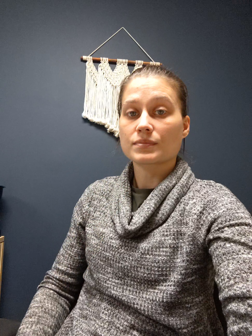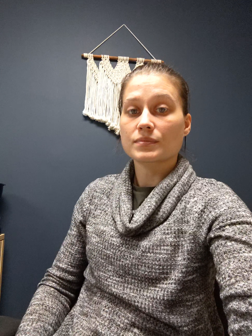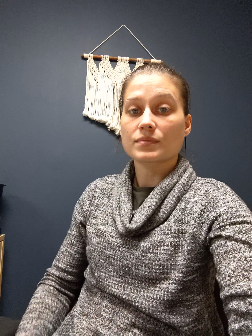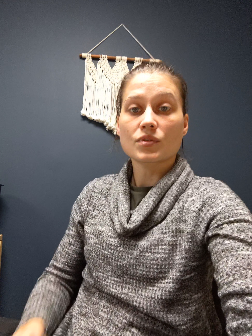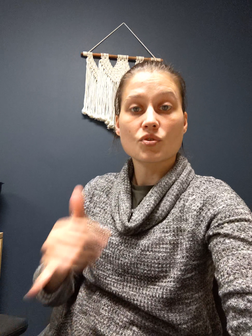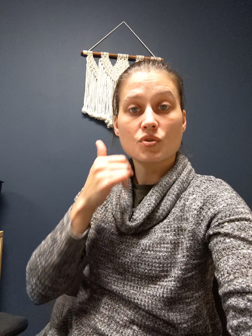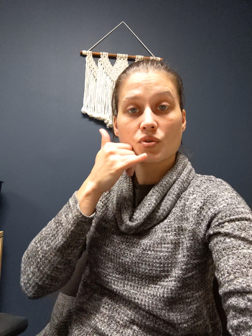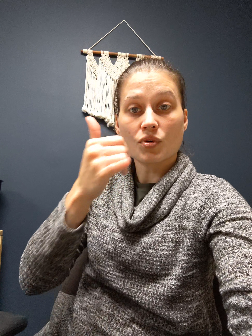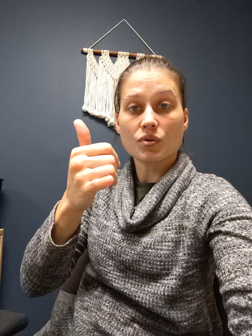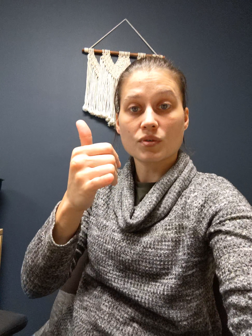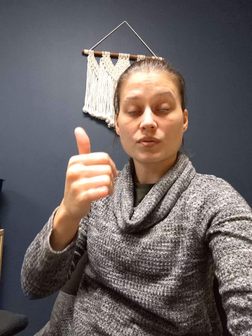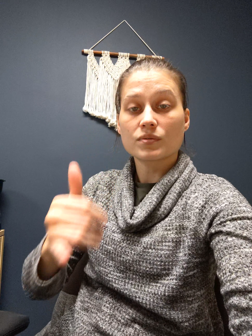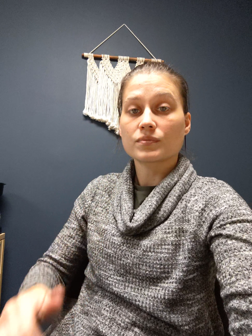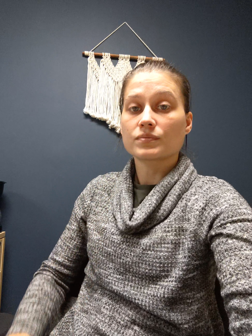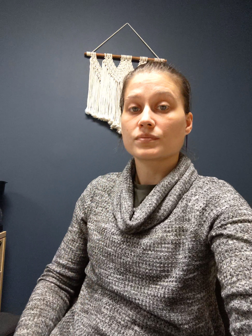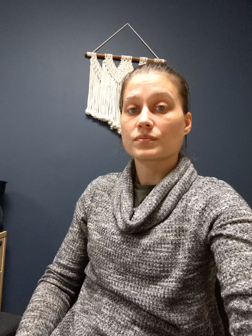call on the phone